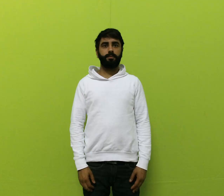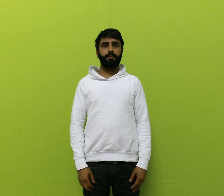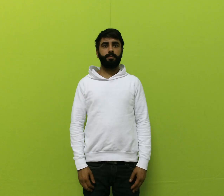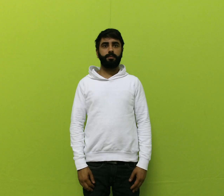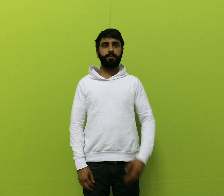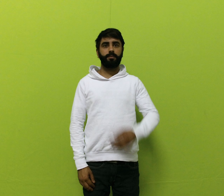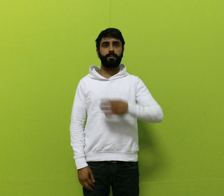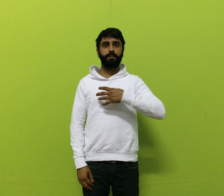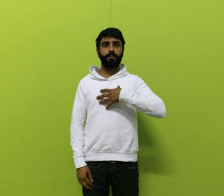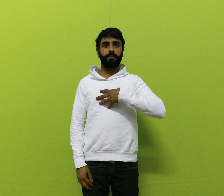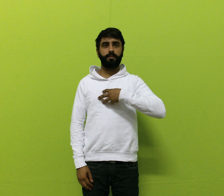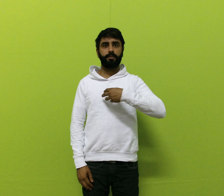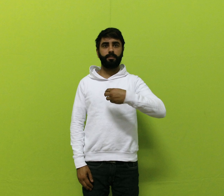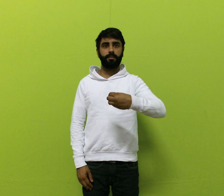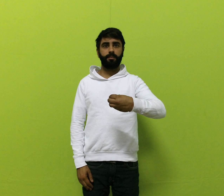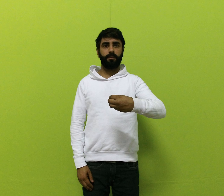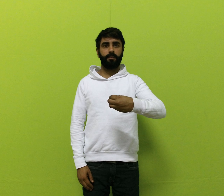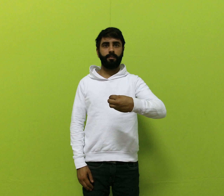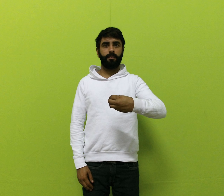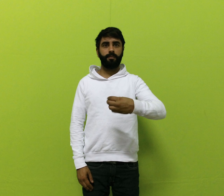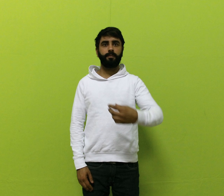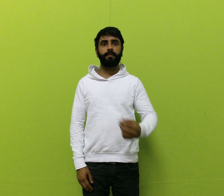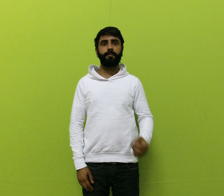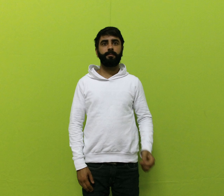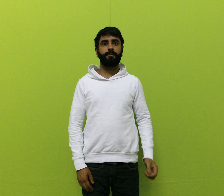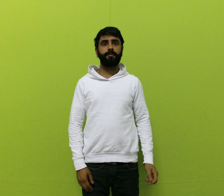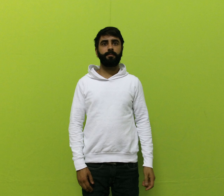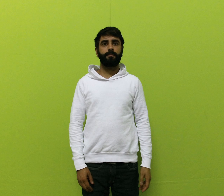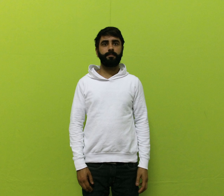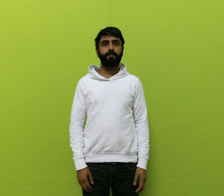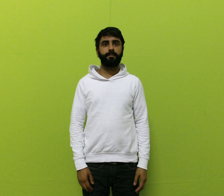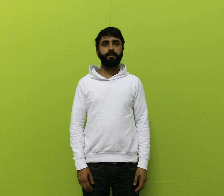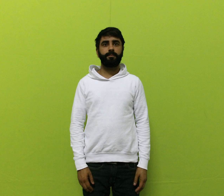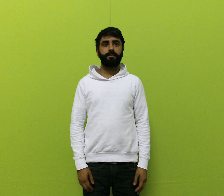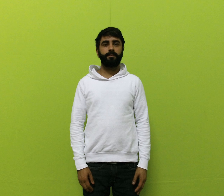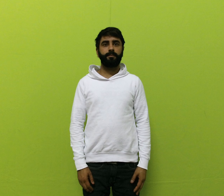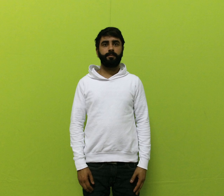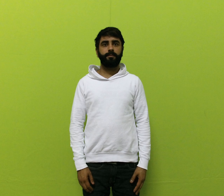filho